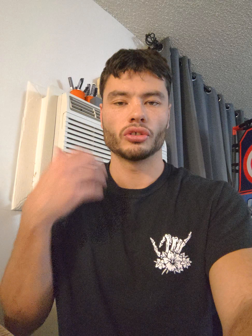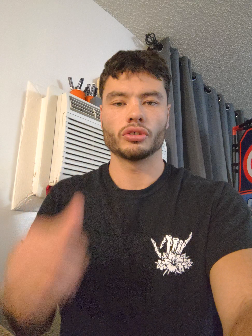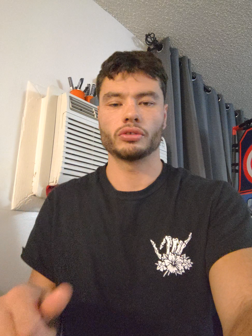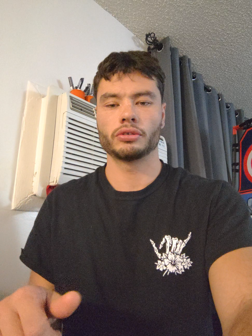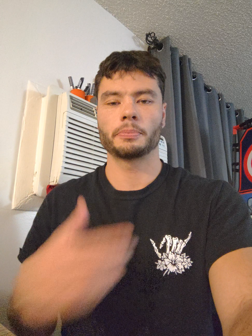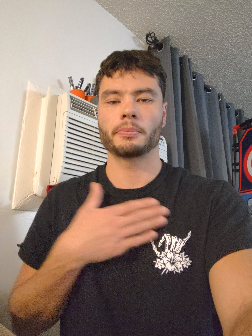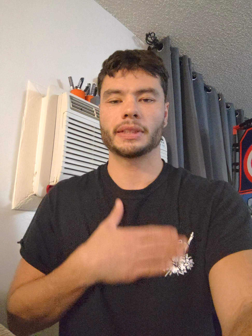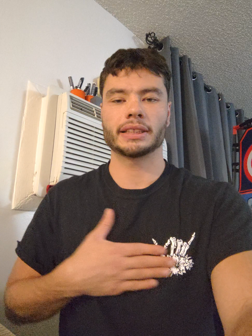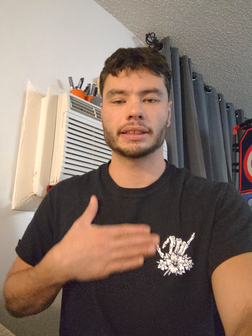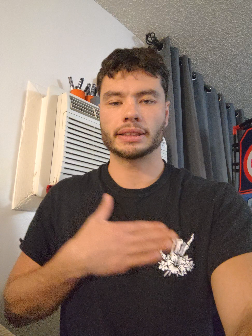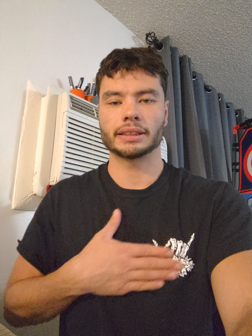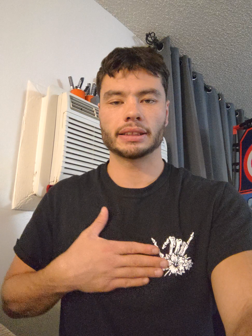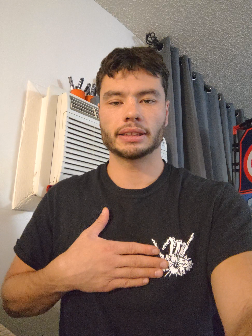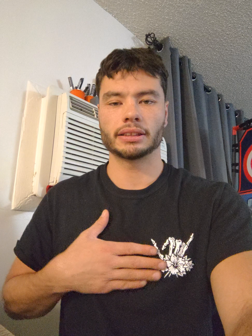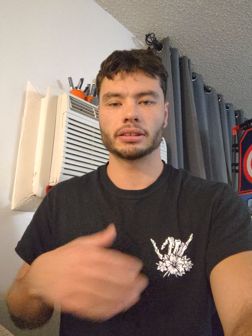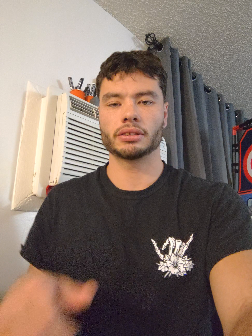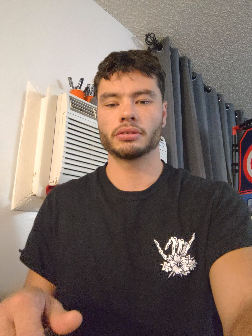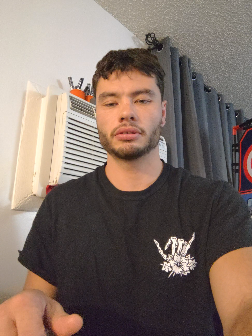please